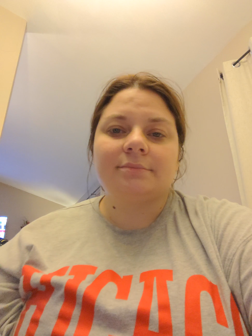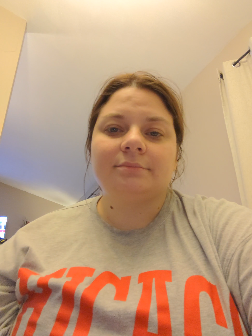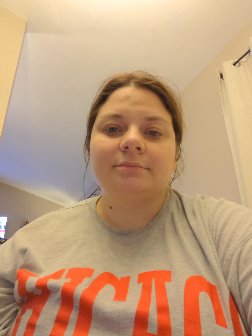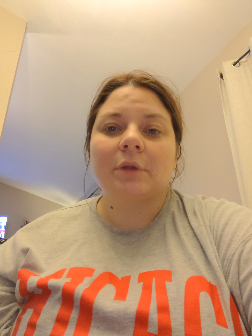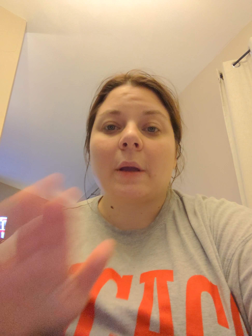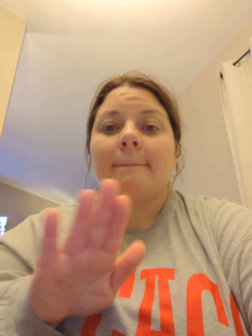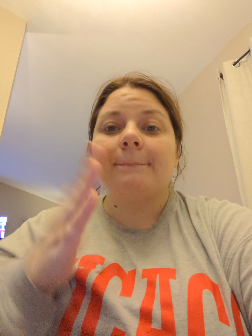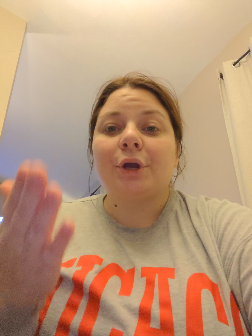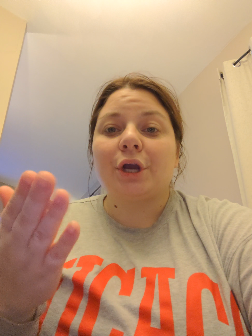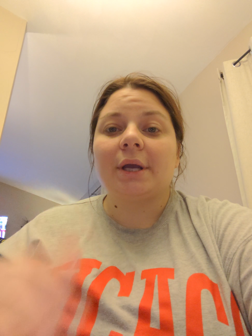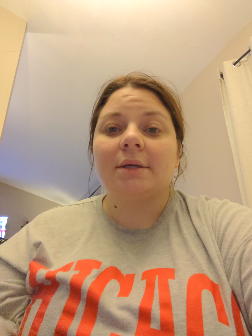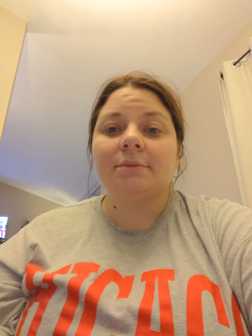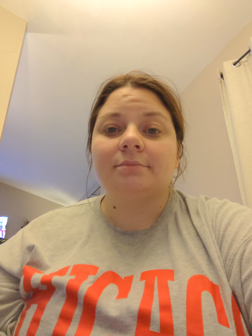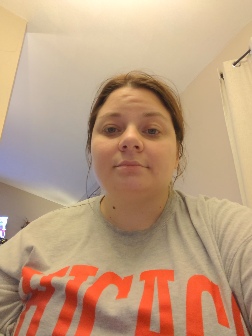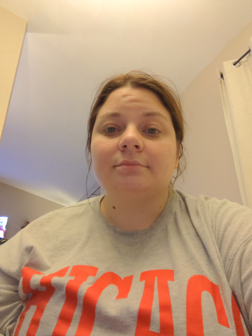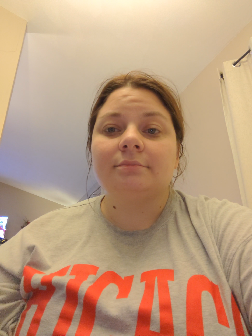book